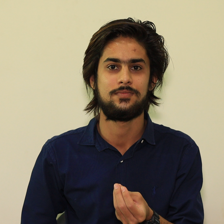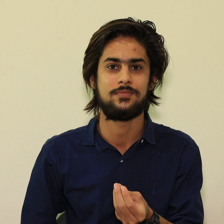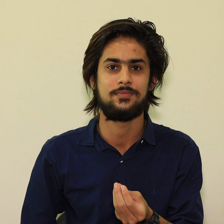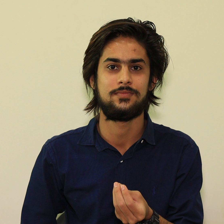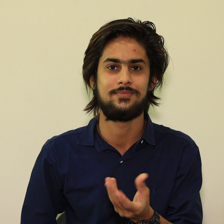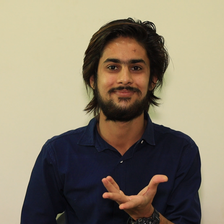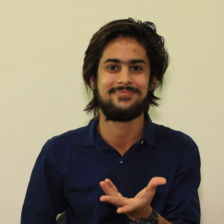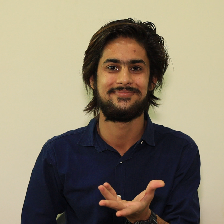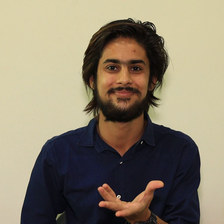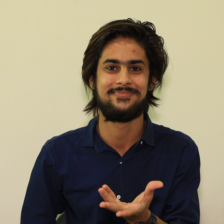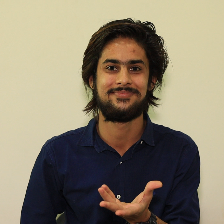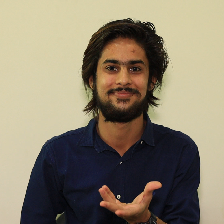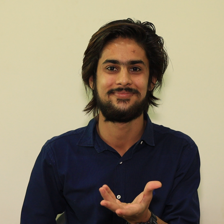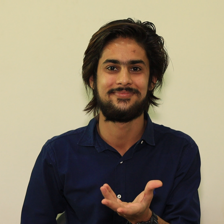glad